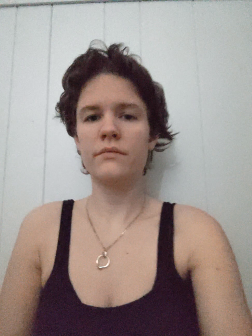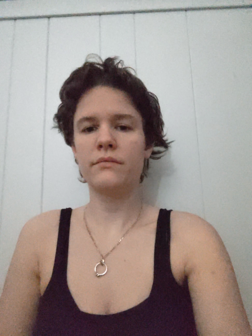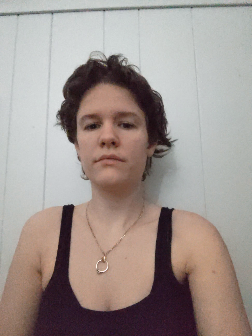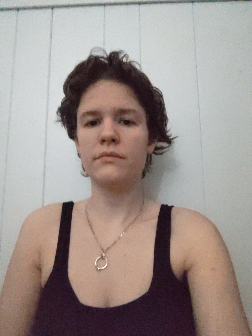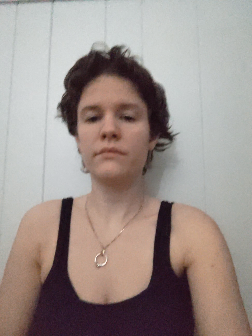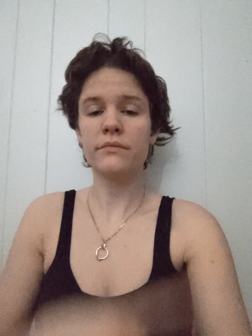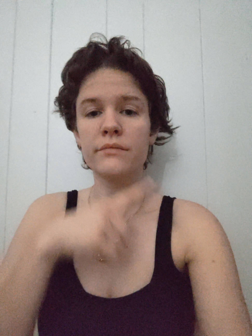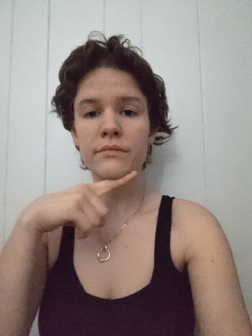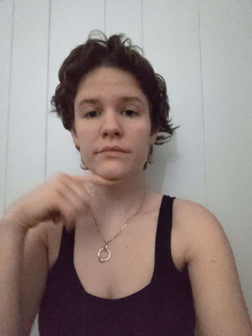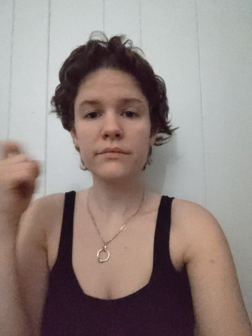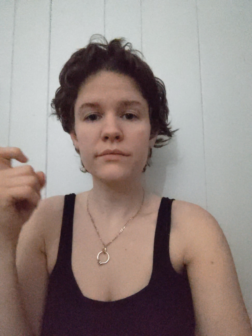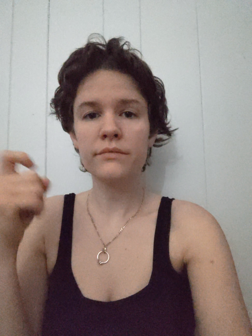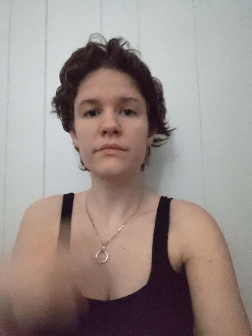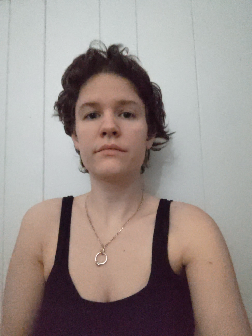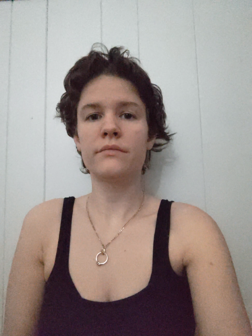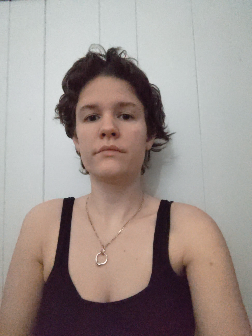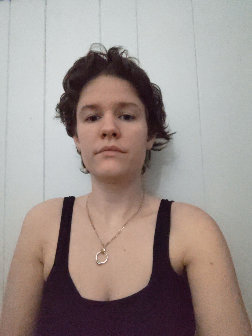dry